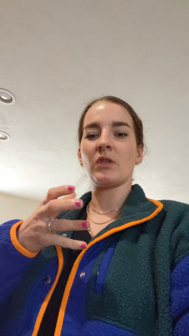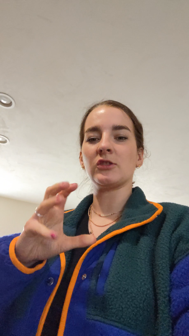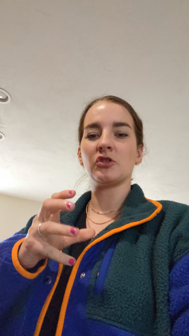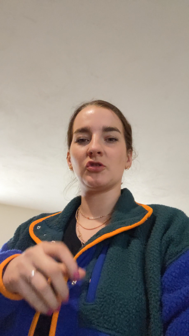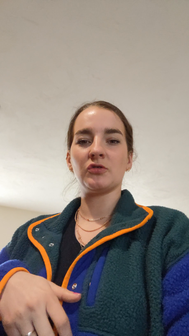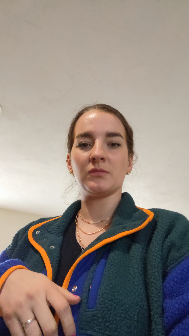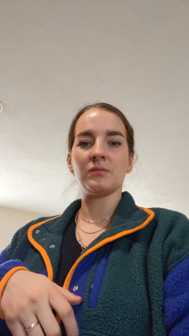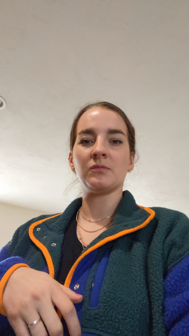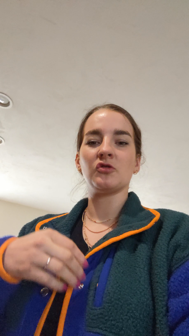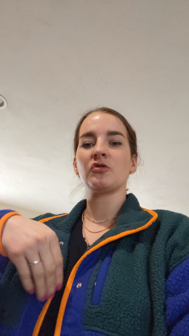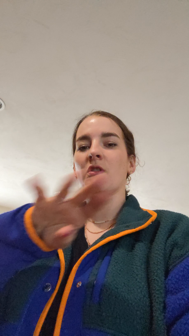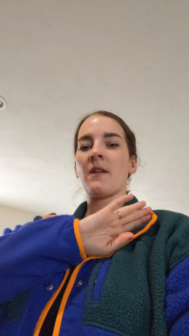scarf